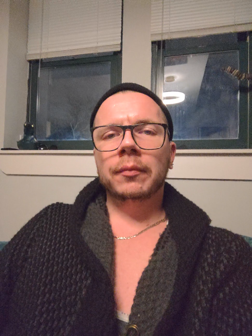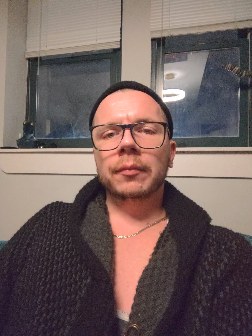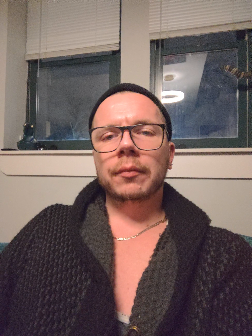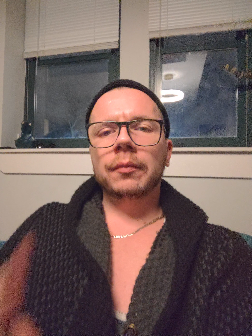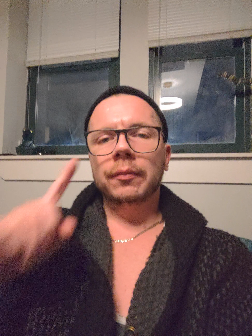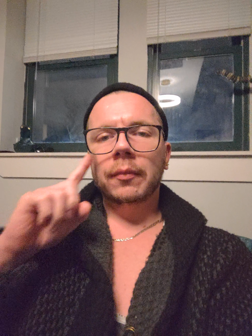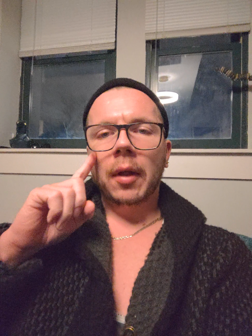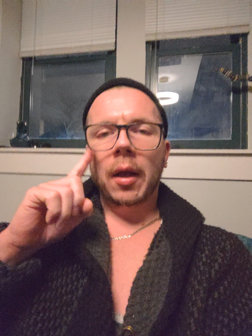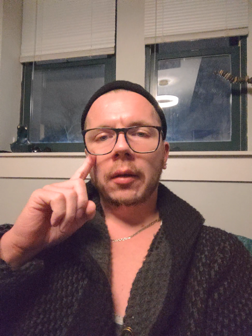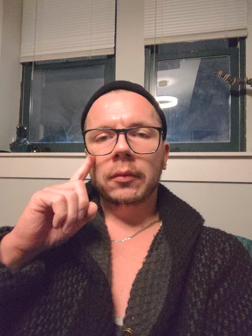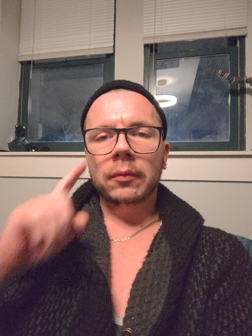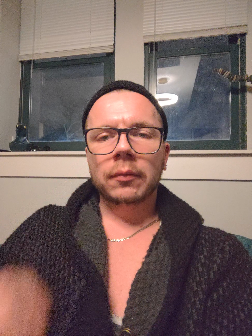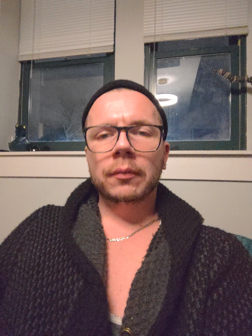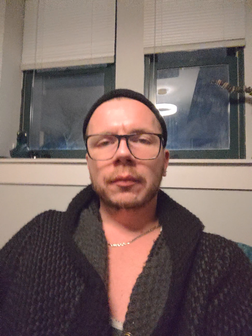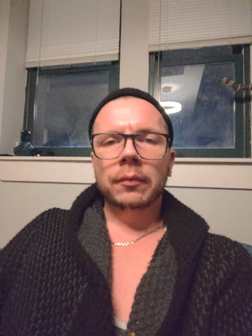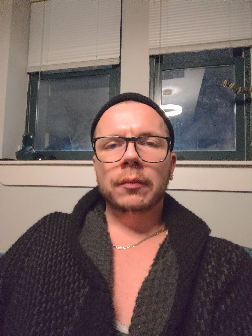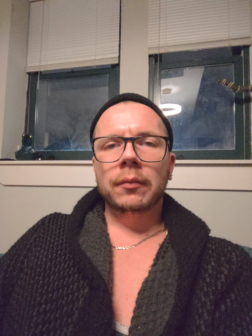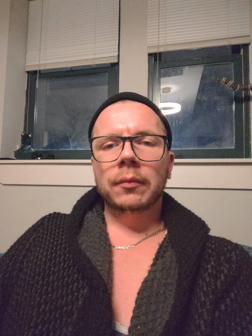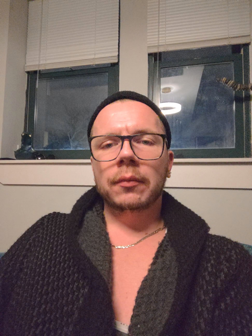eye